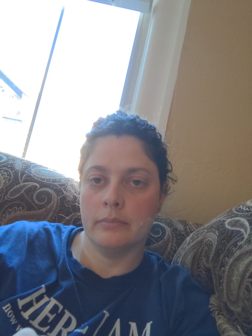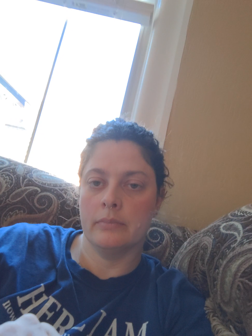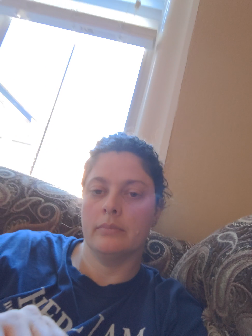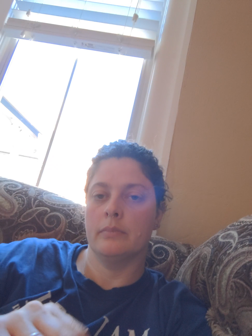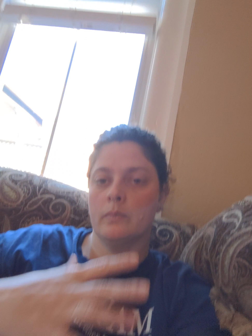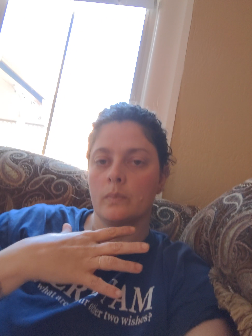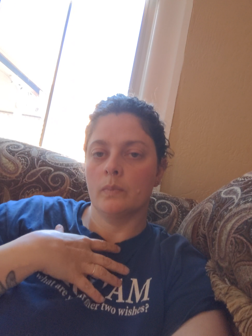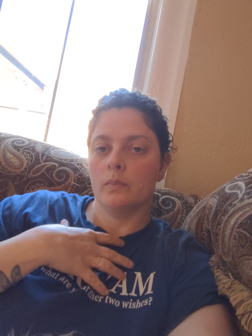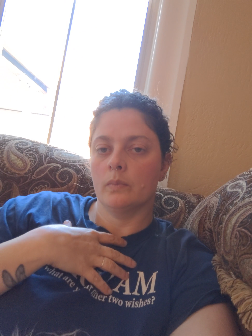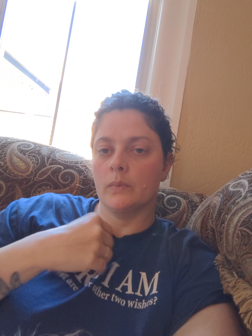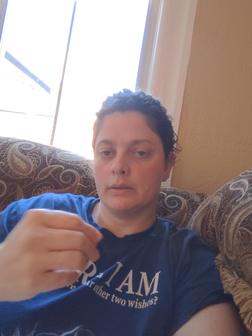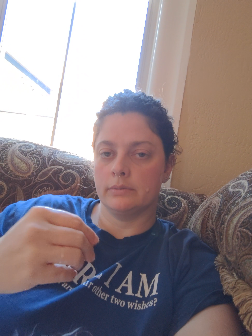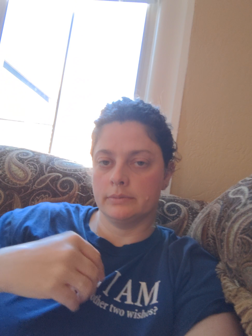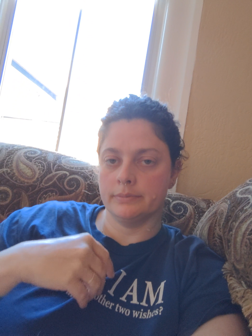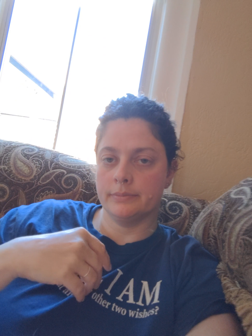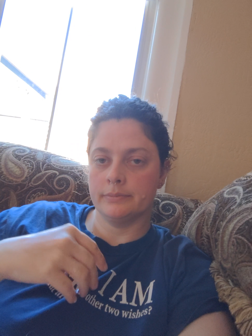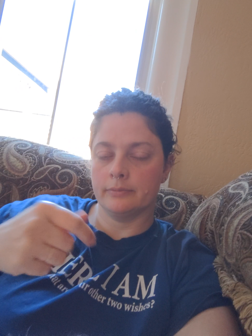white